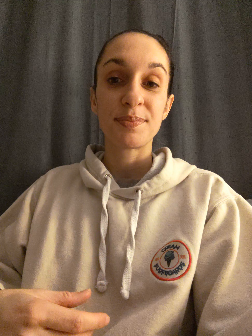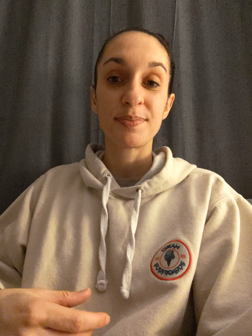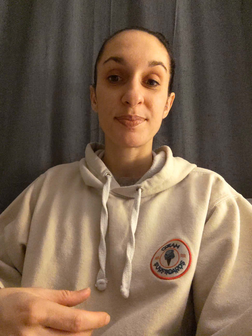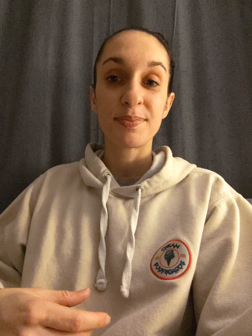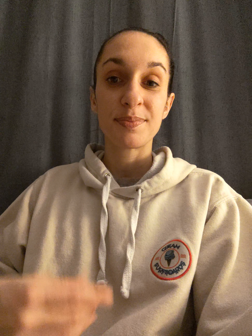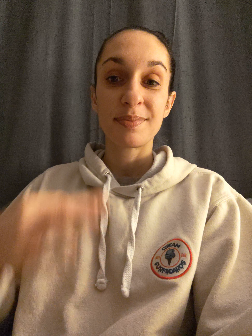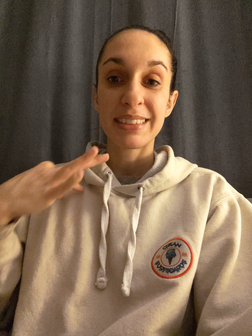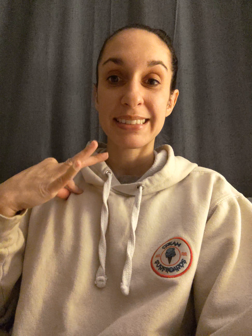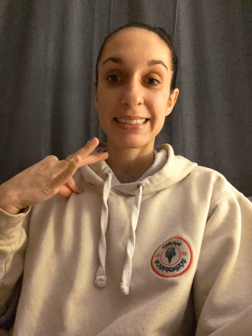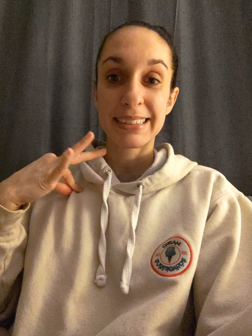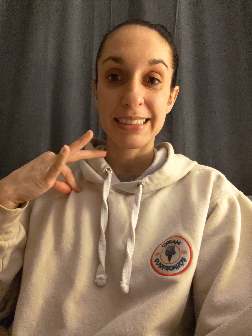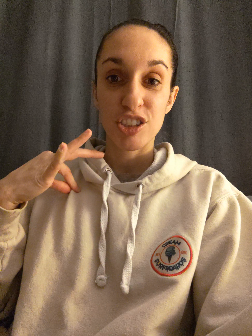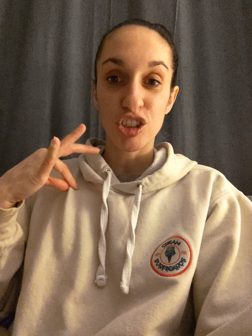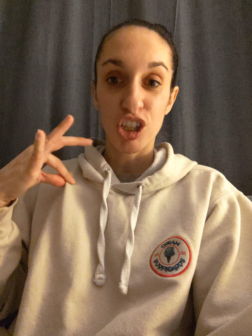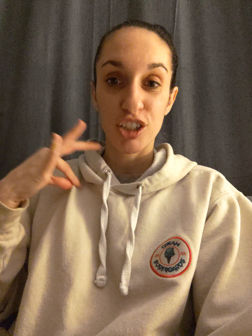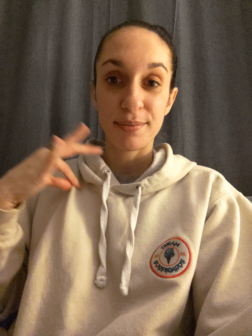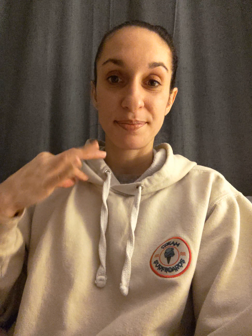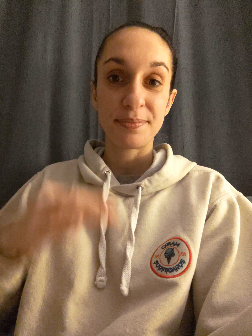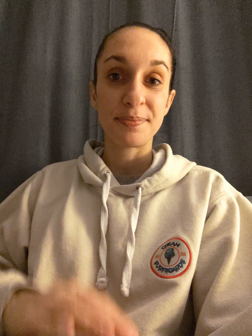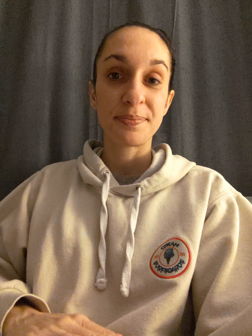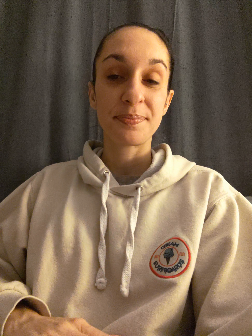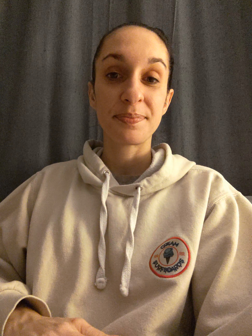shirt